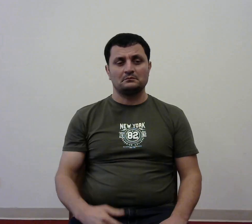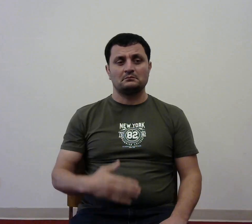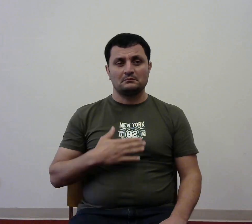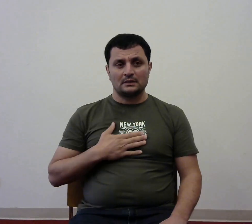mən